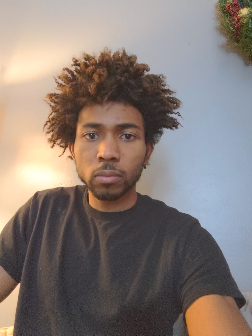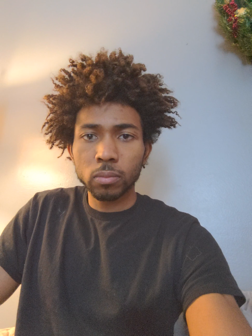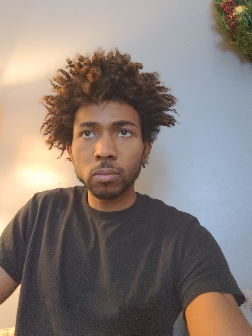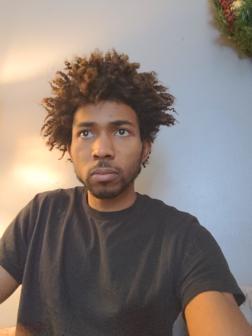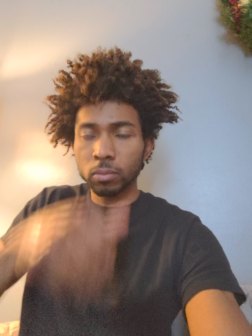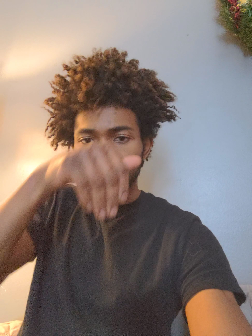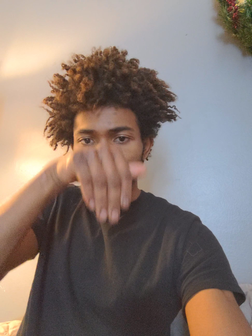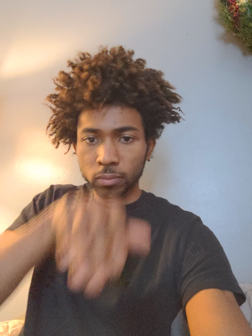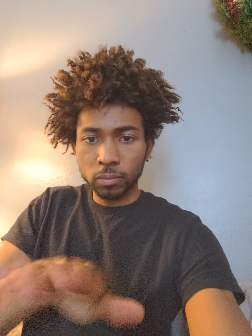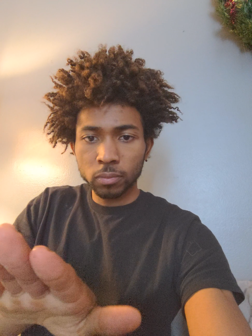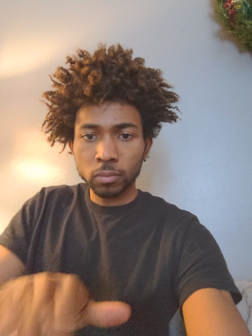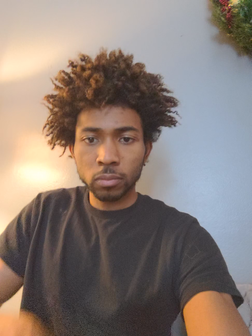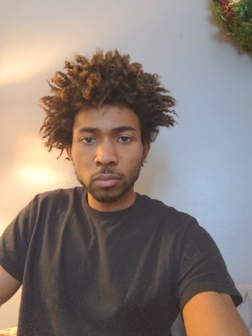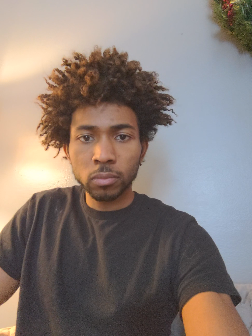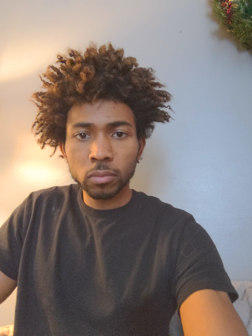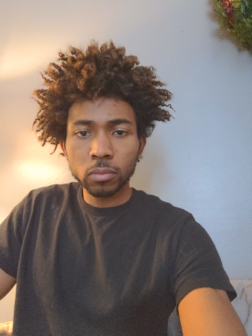elephant